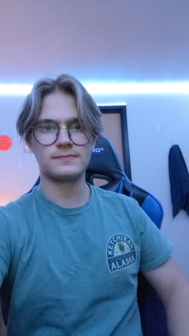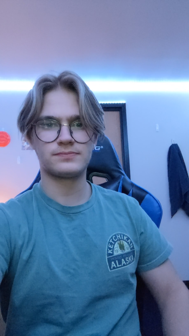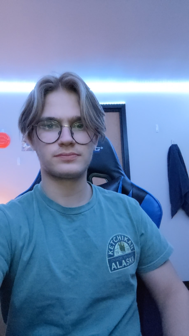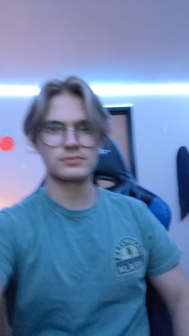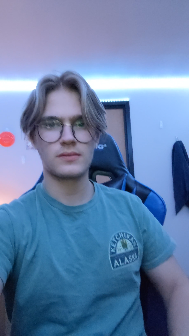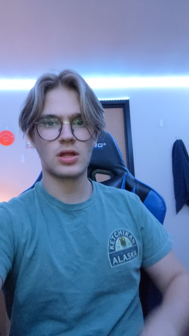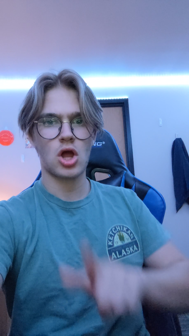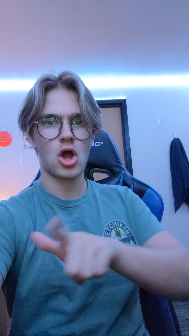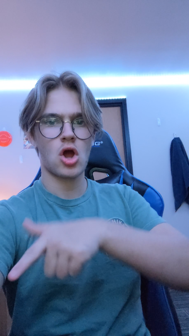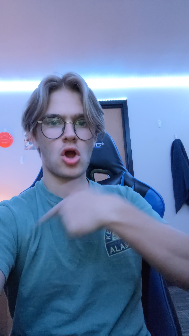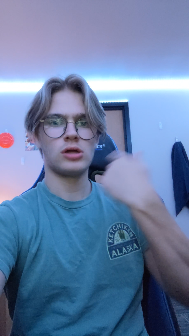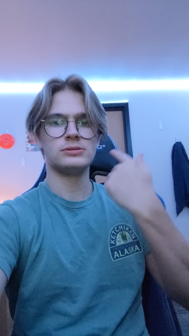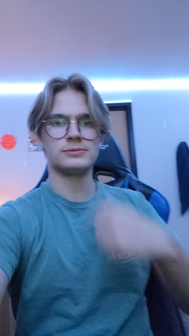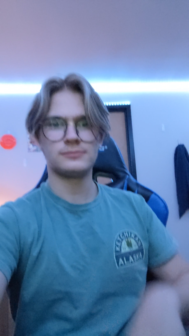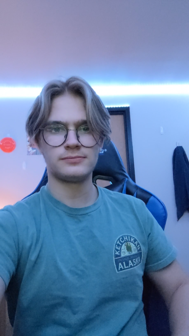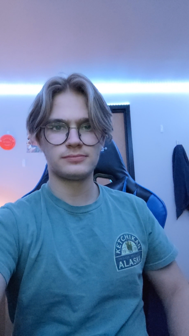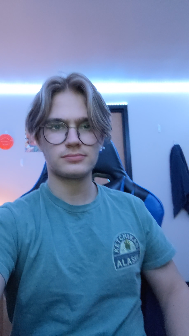long